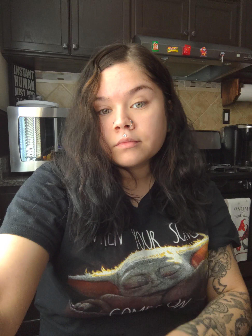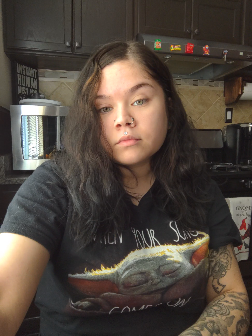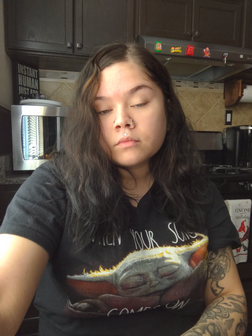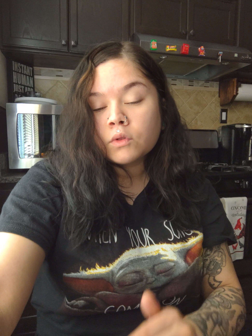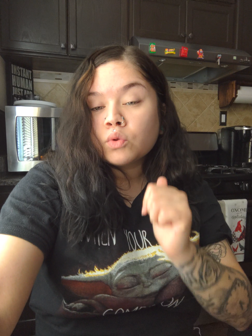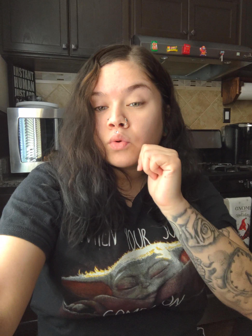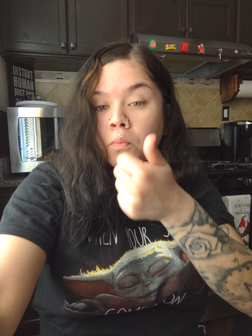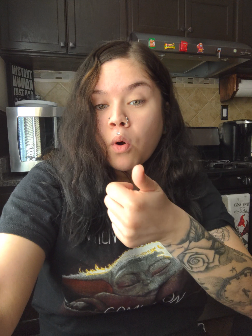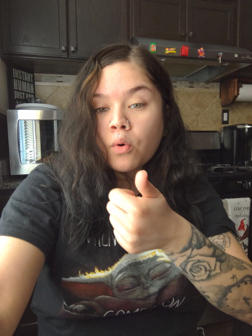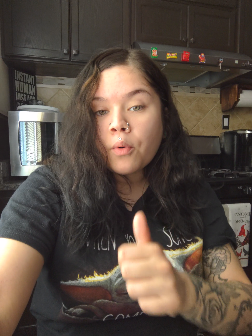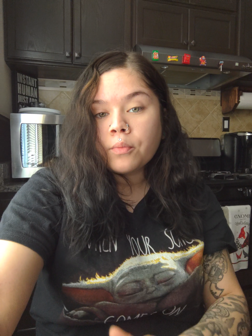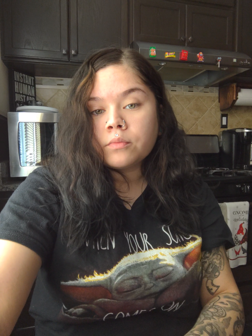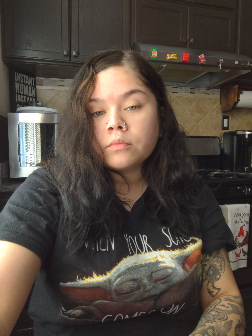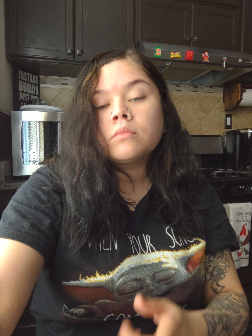tomorrow